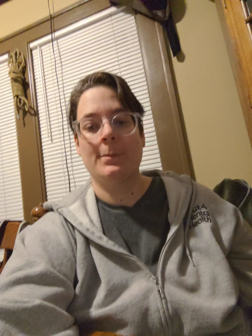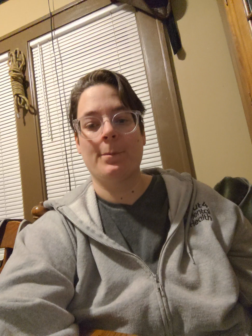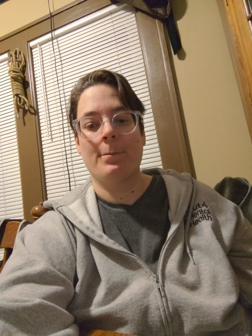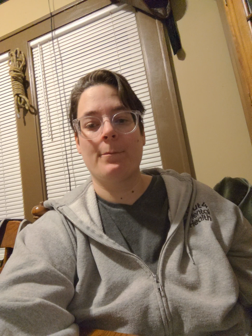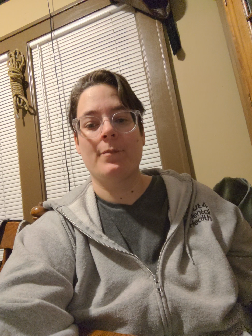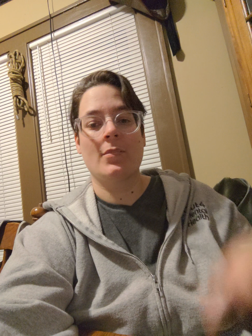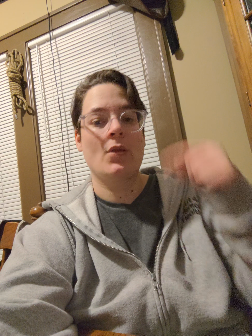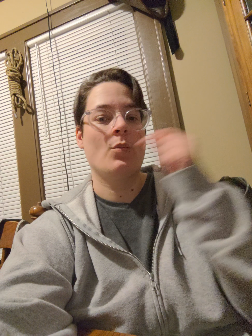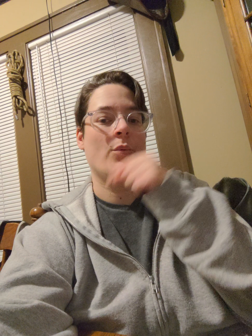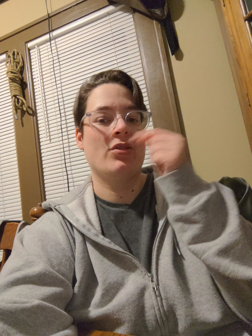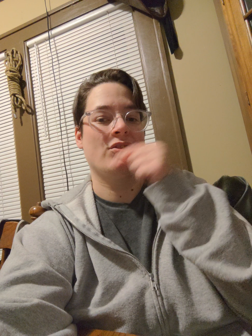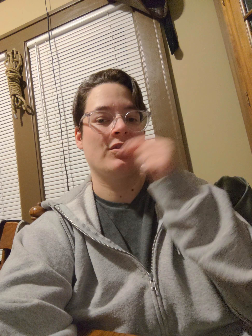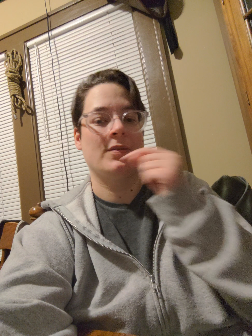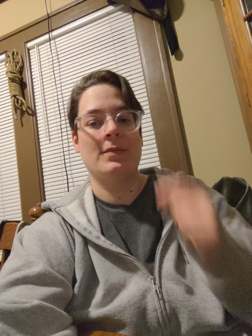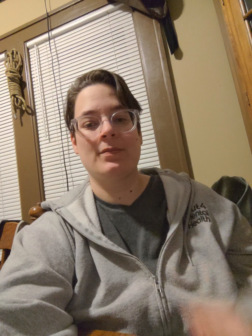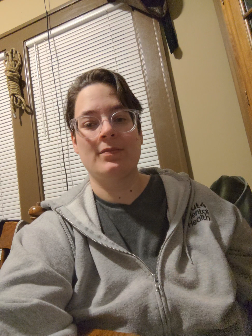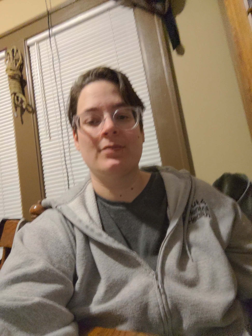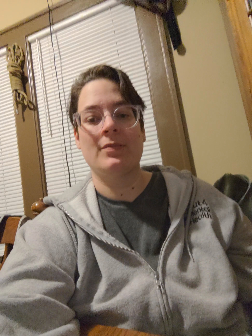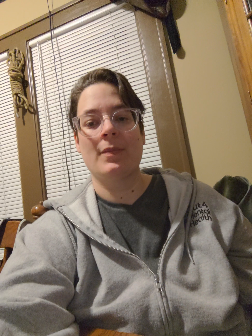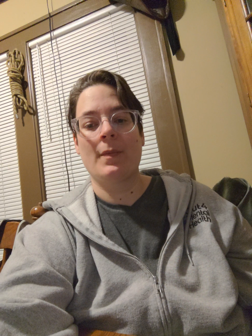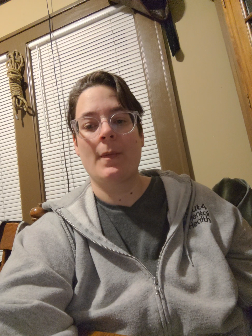toothbrush